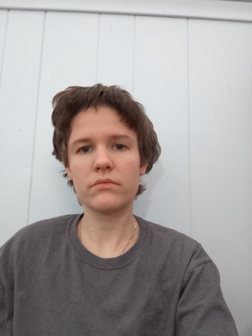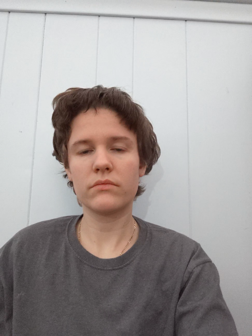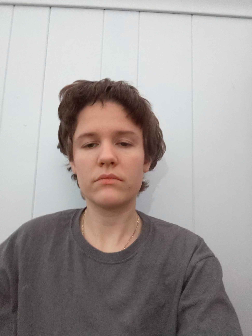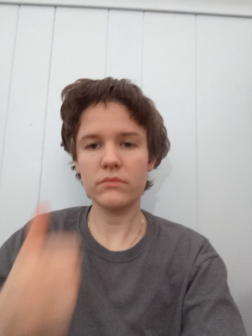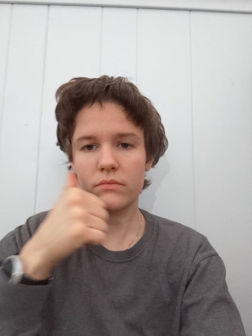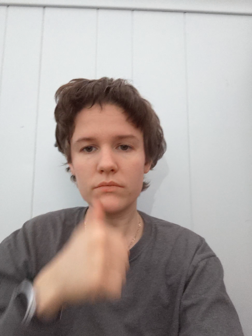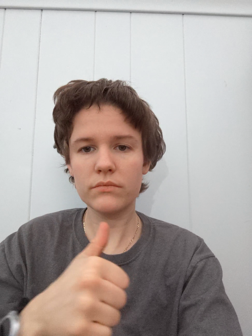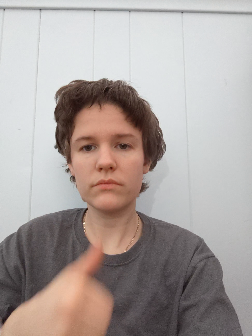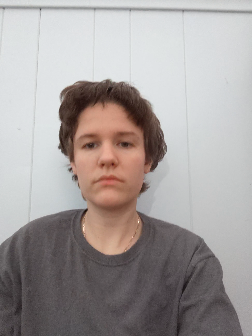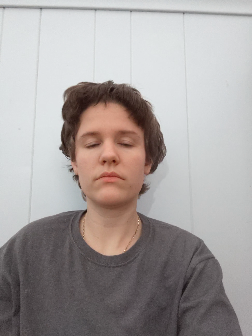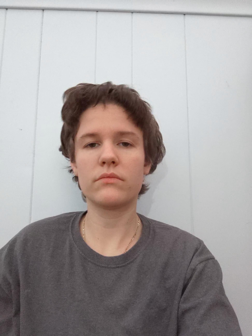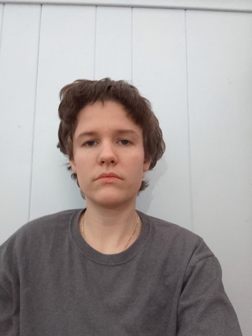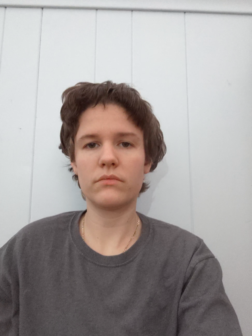girl